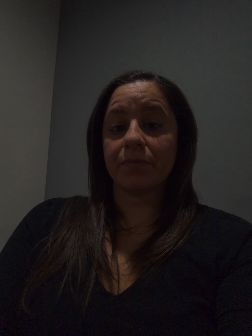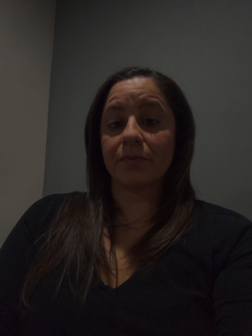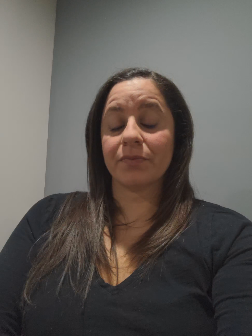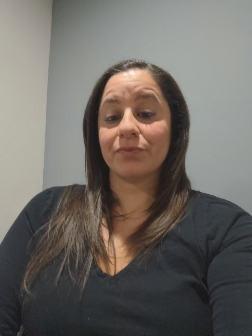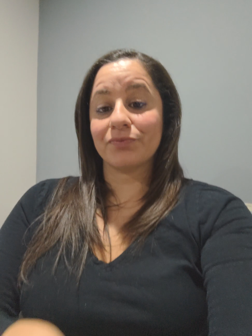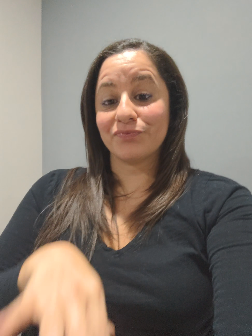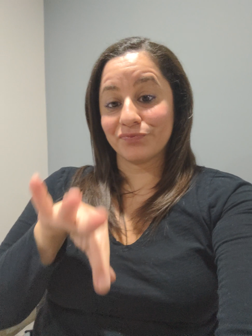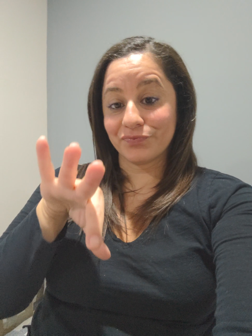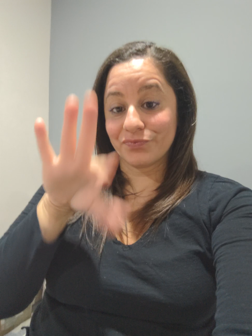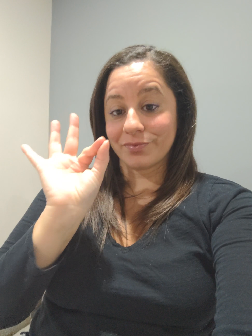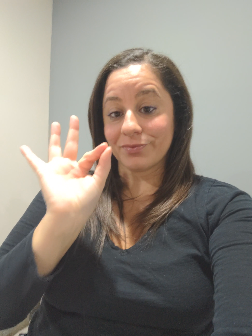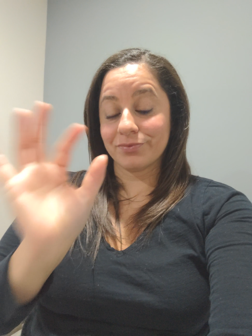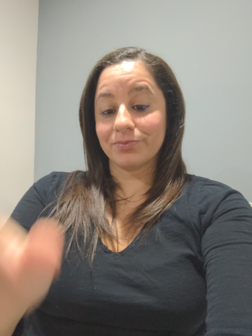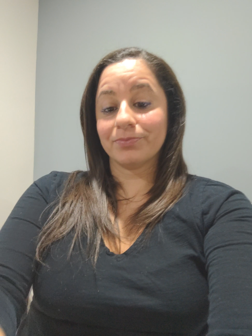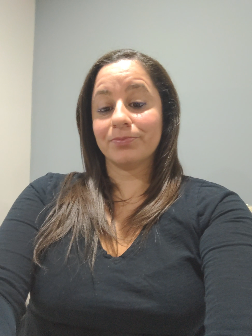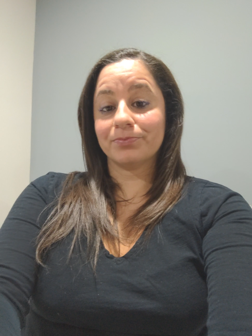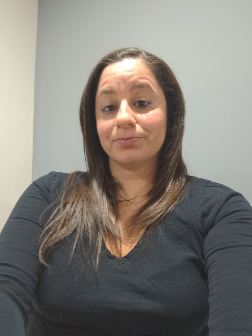find